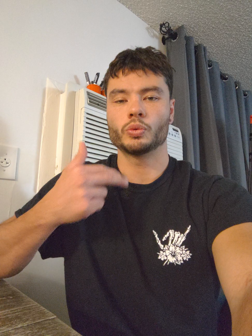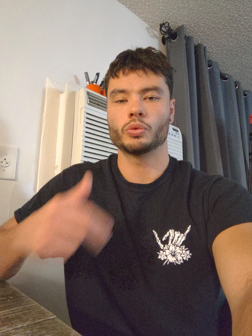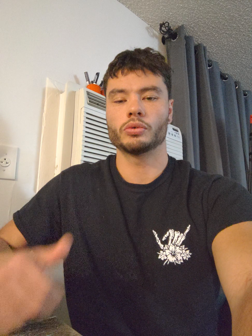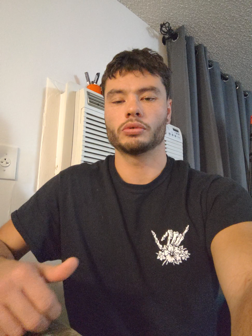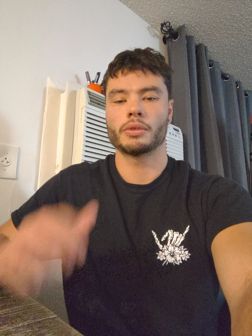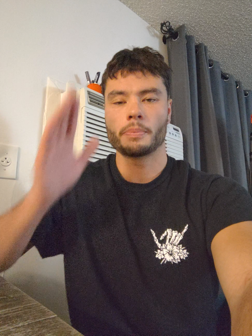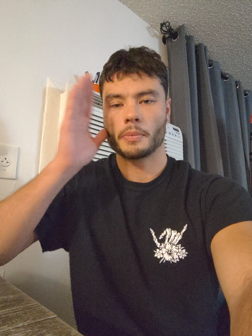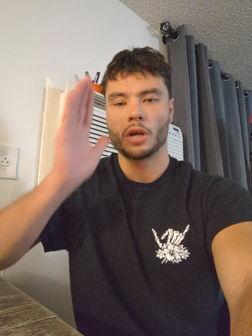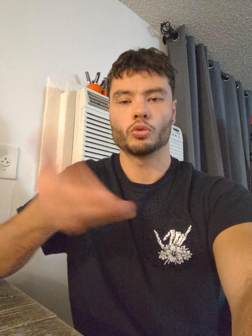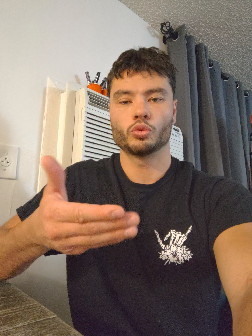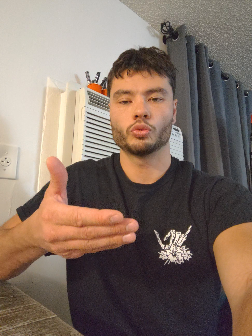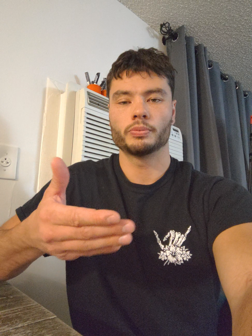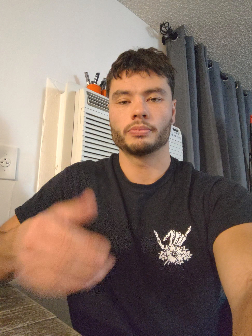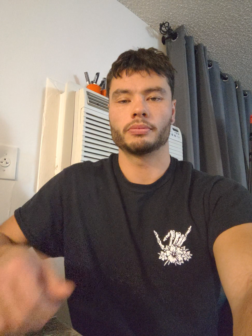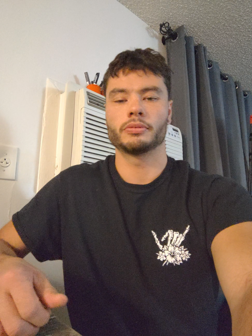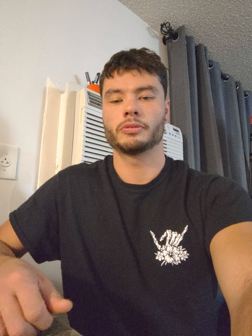bedroom